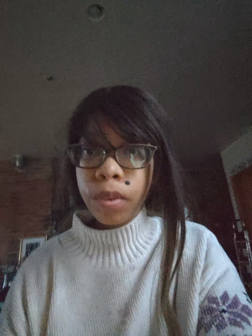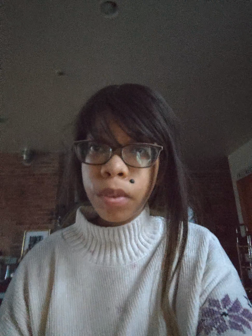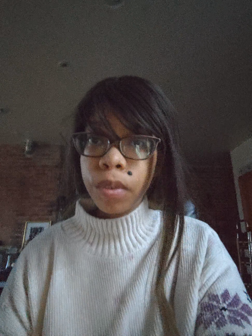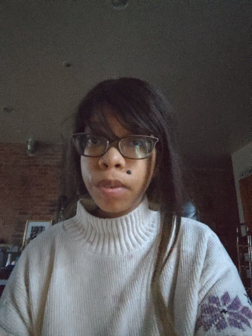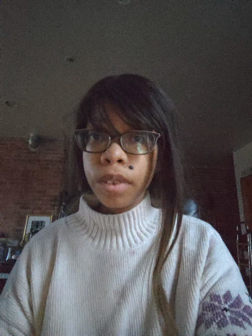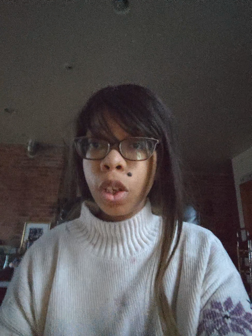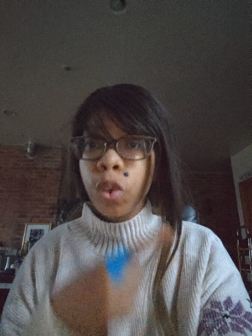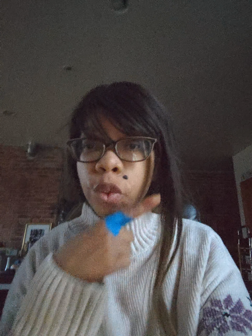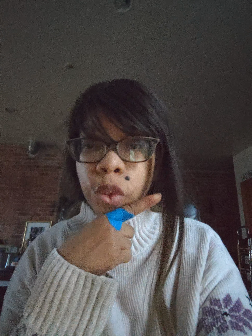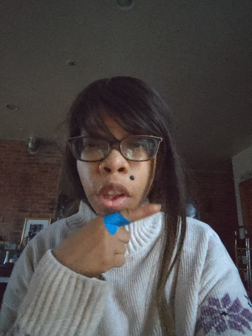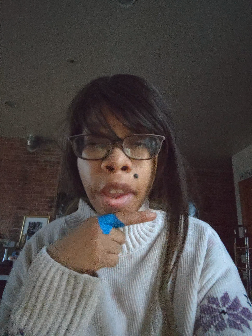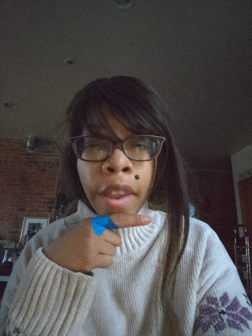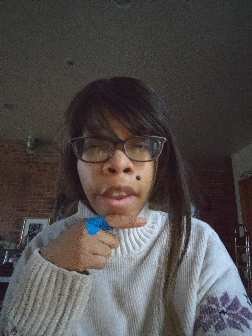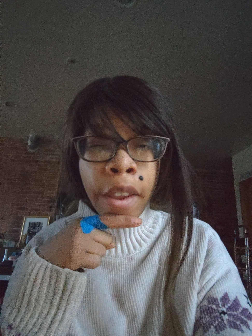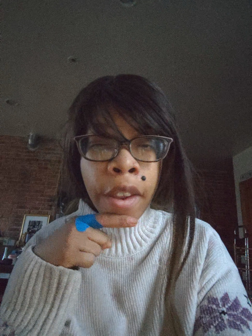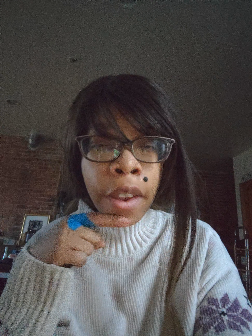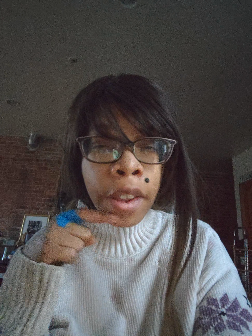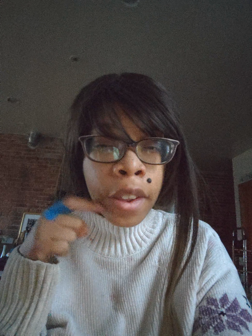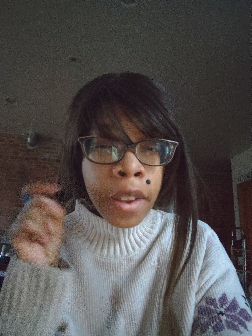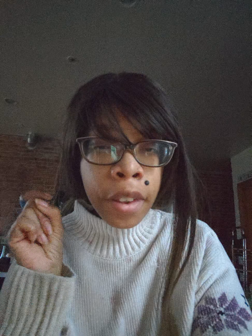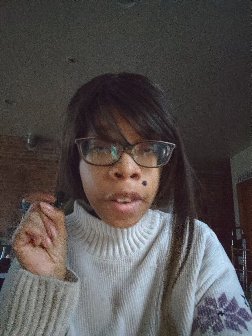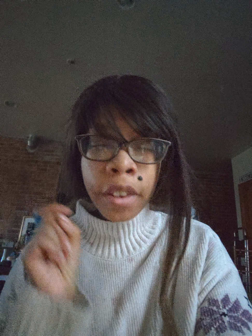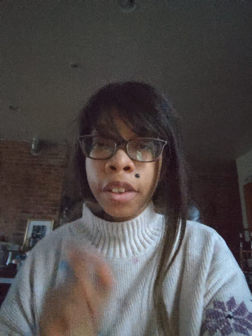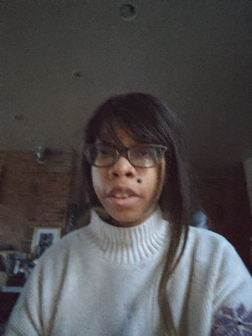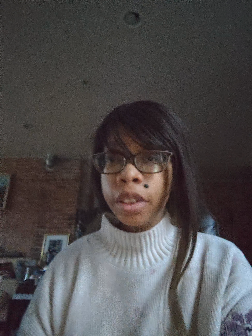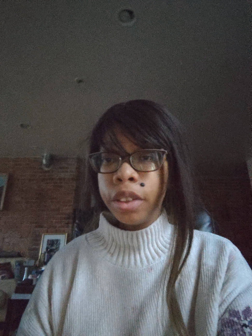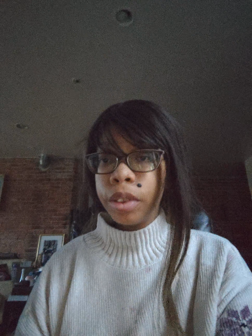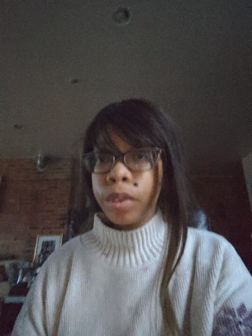dry